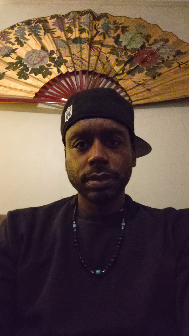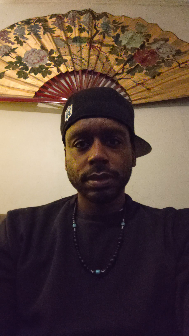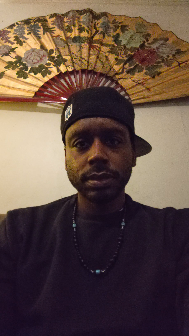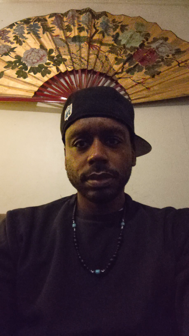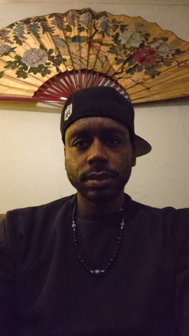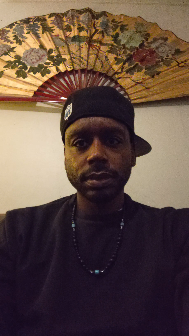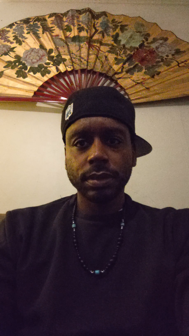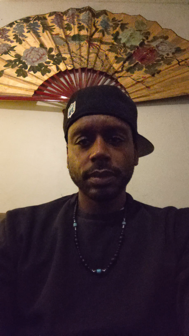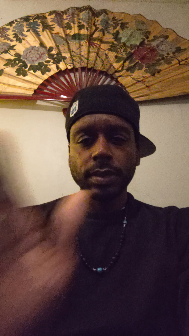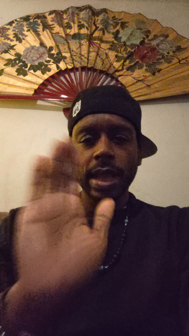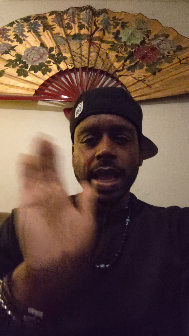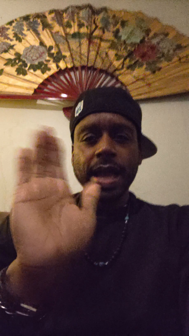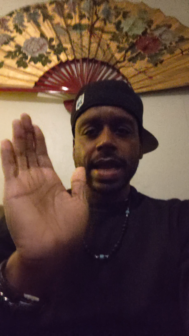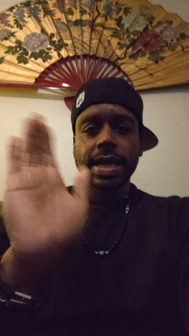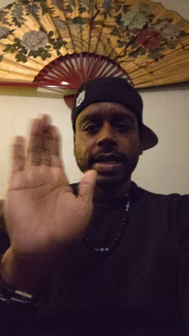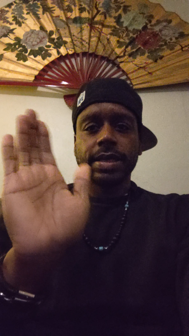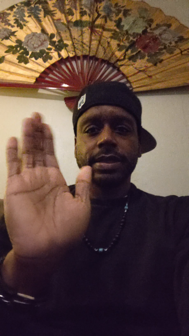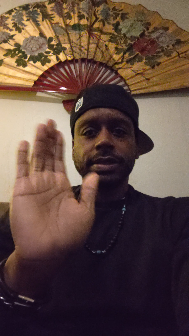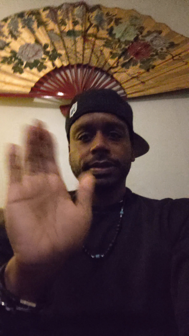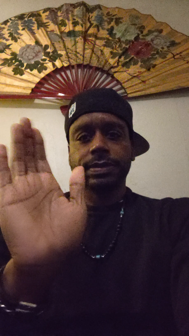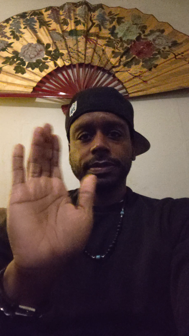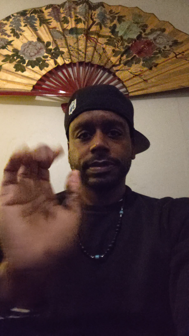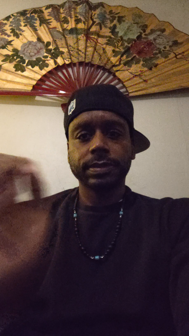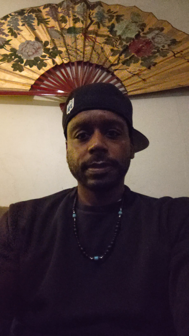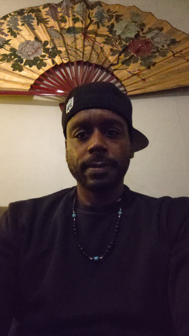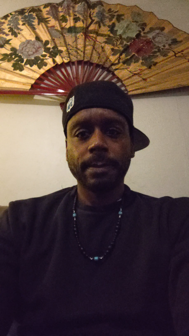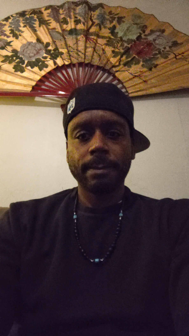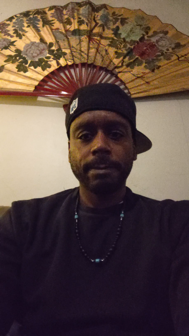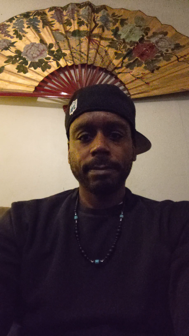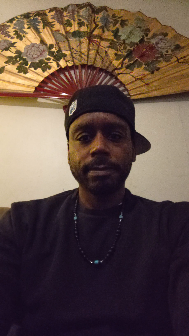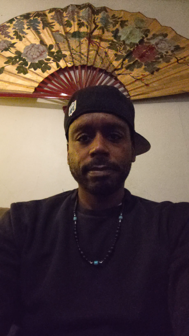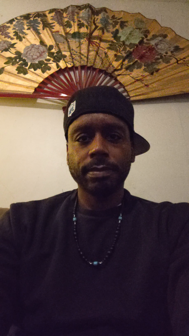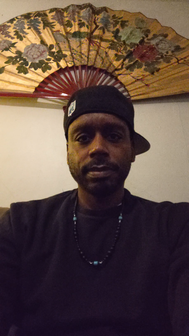hi